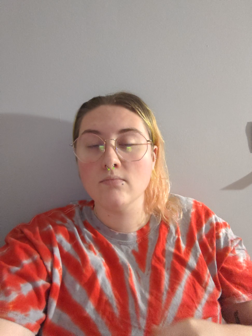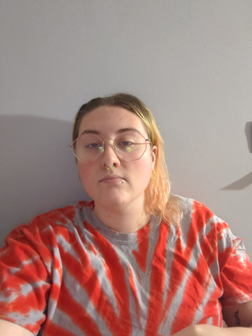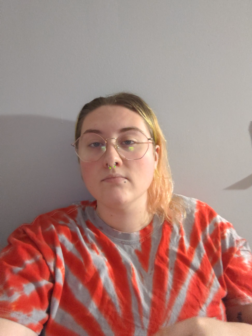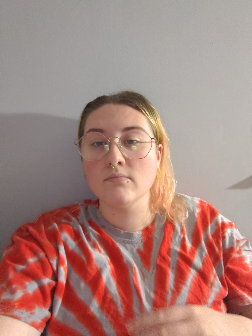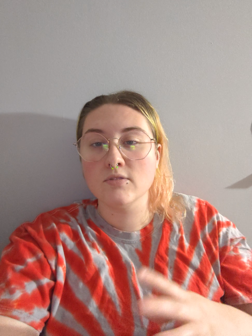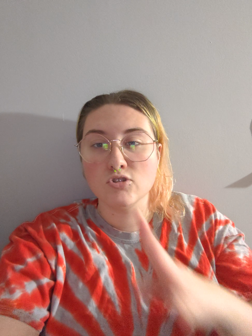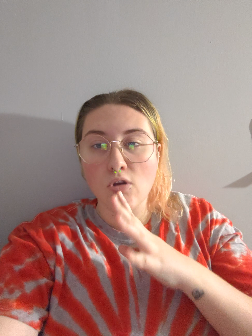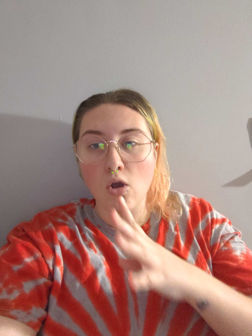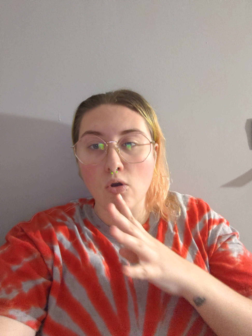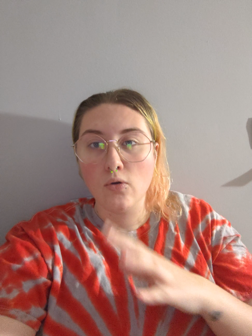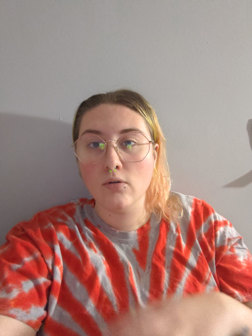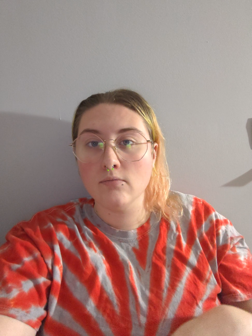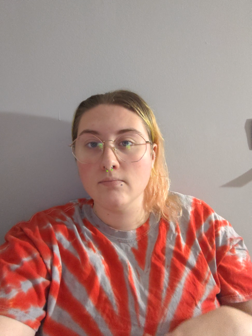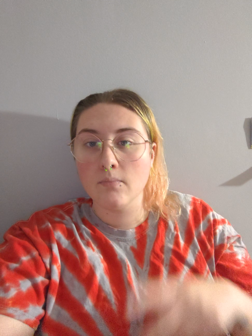talk